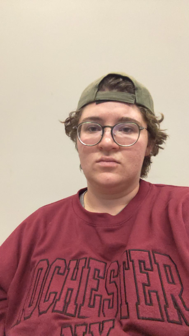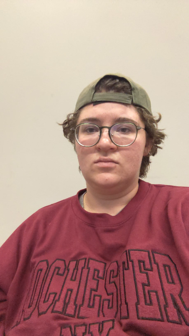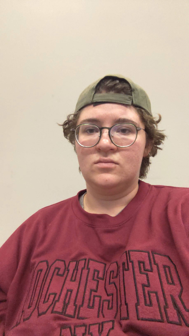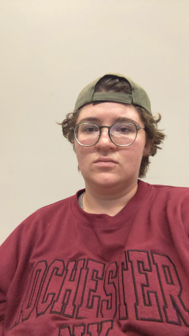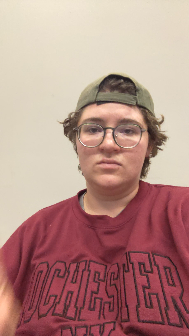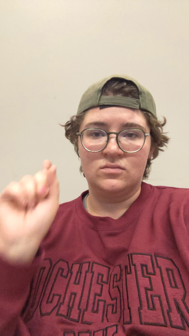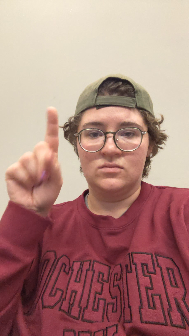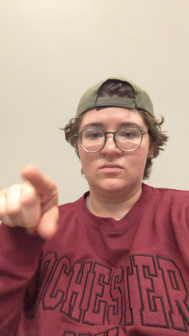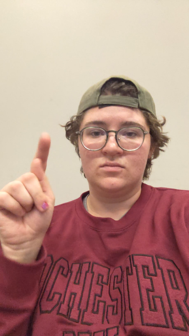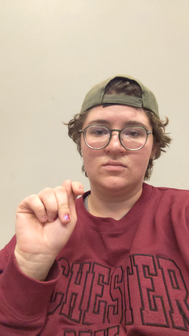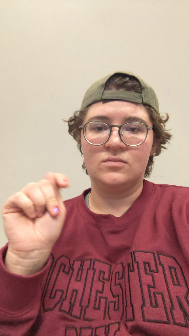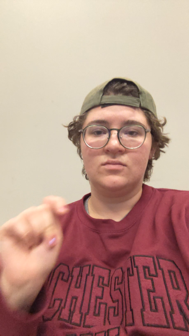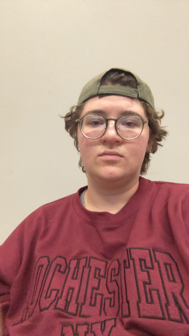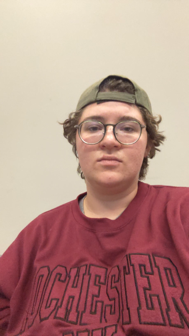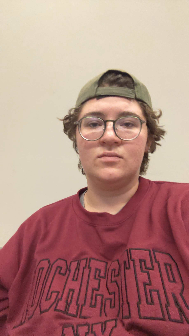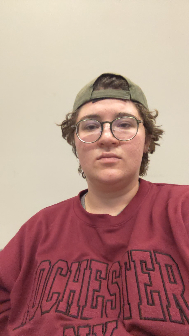go potty